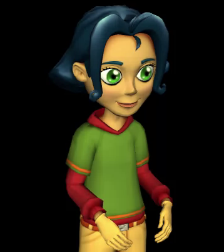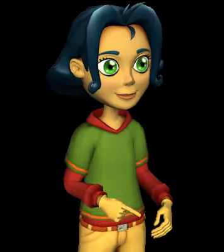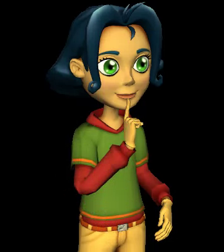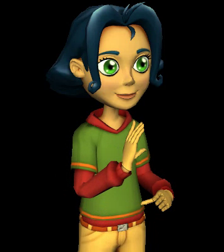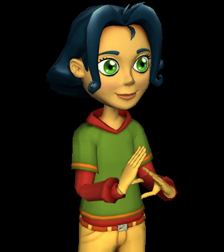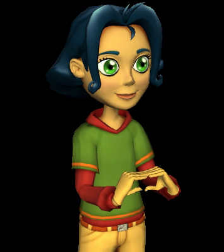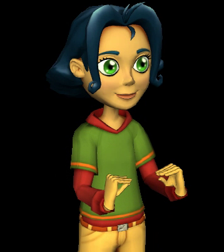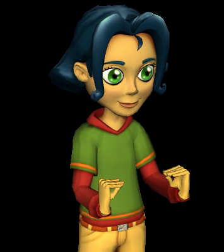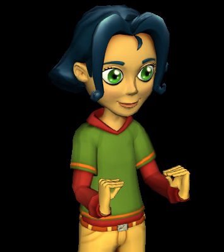صمت